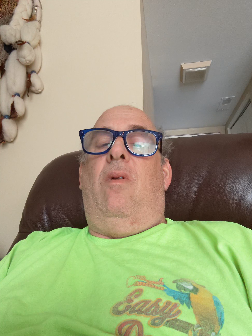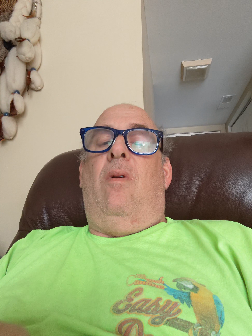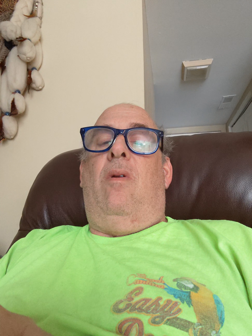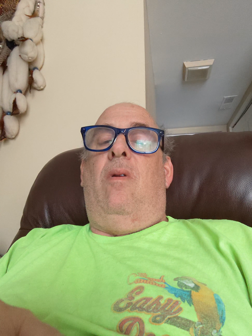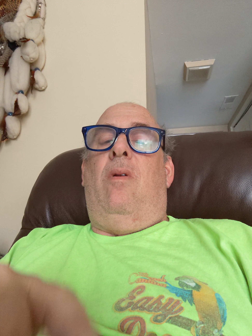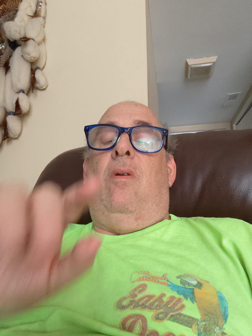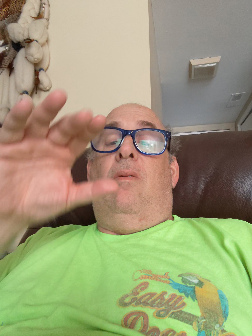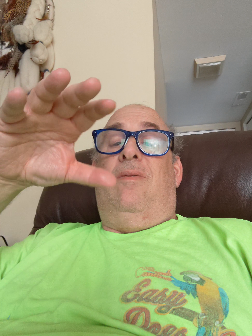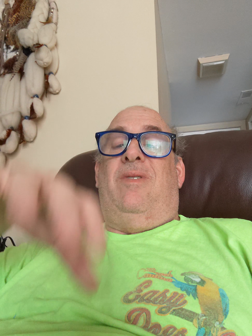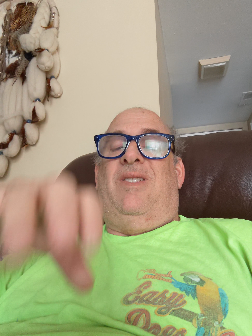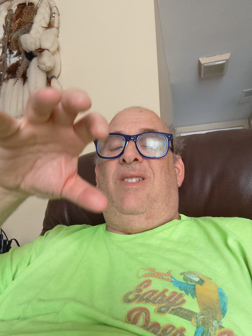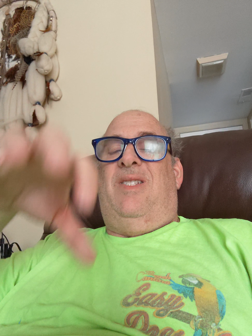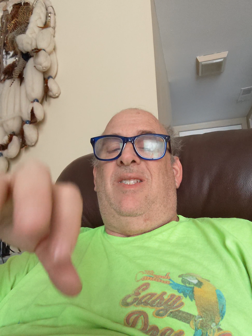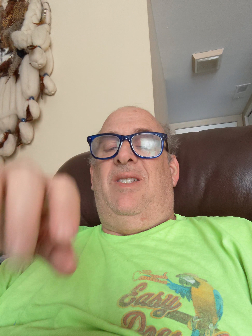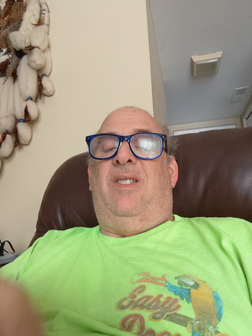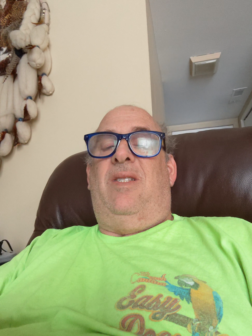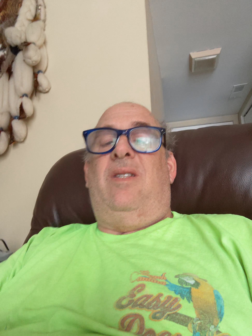alligator